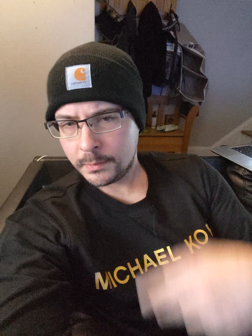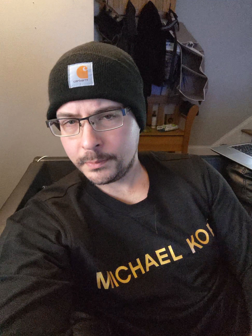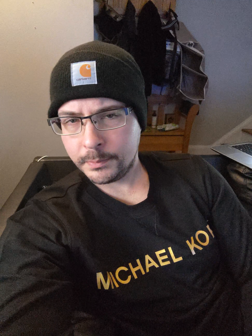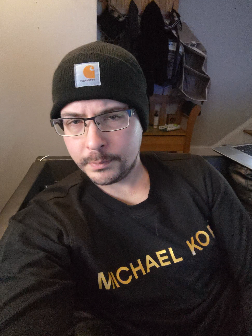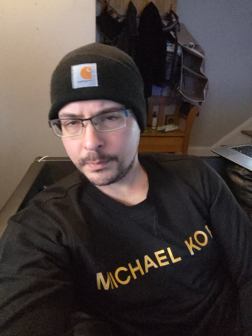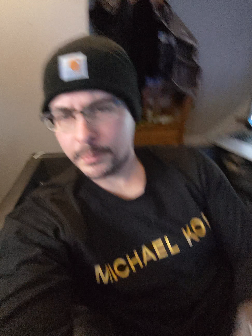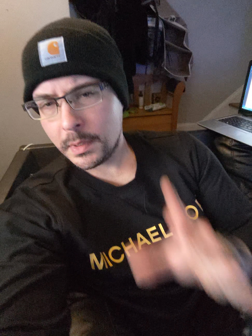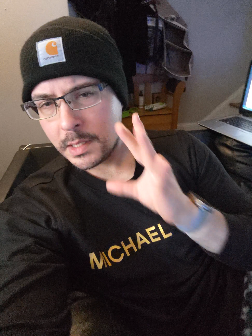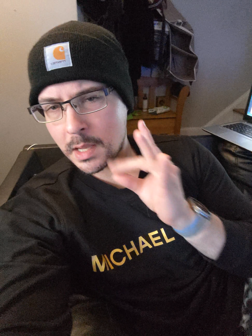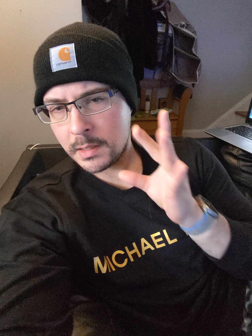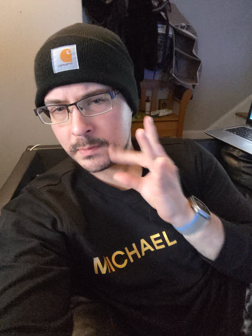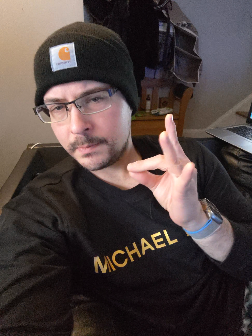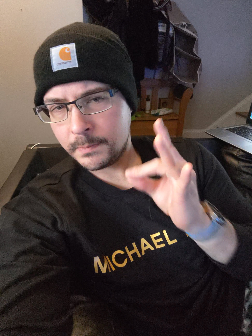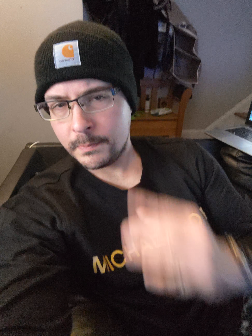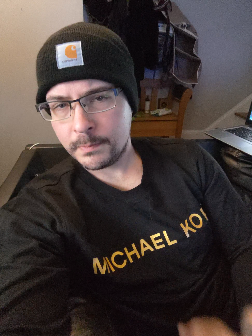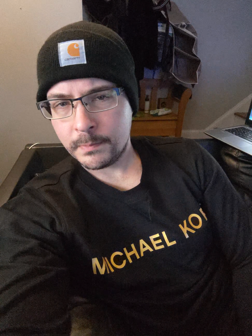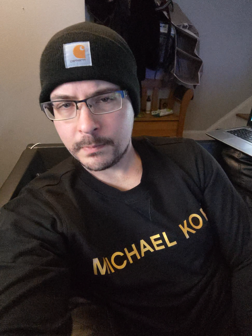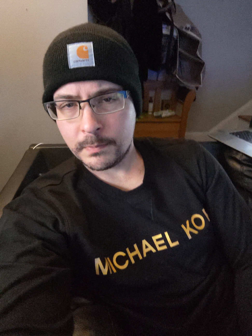cat